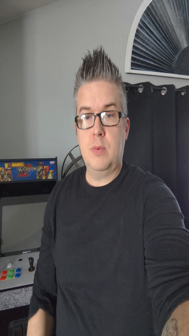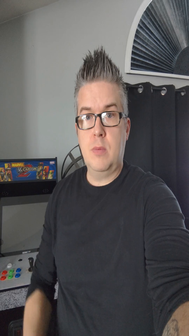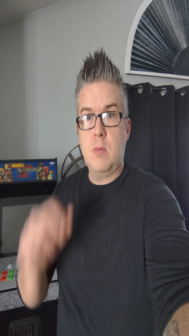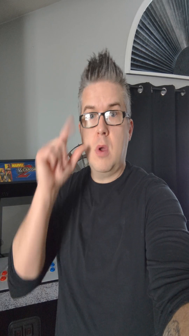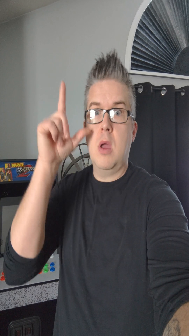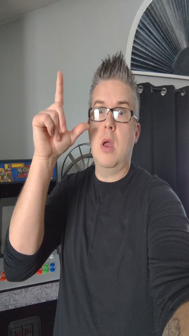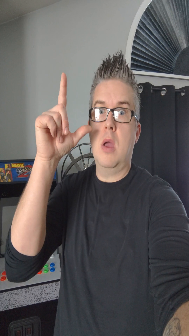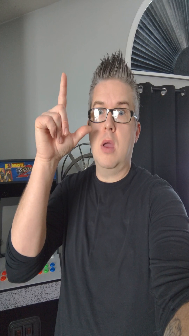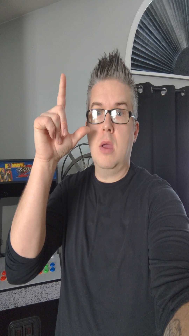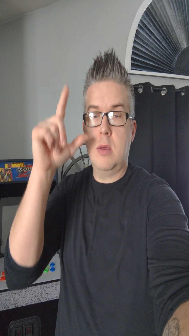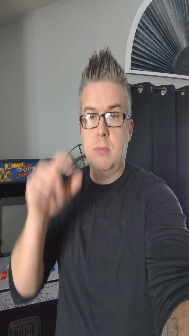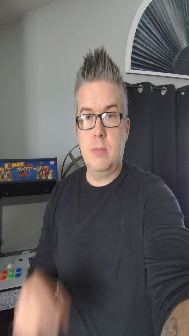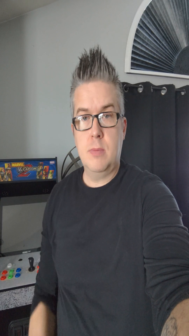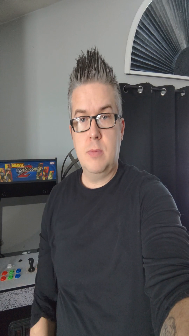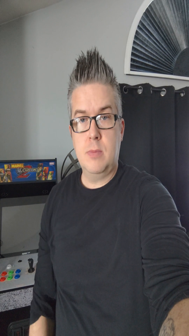awake